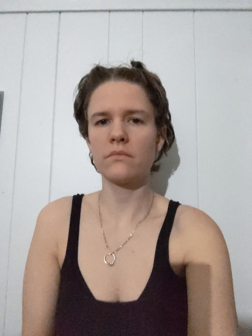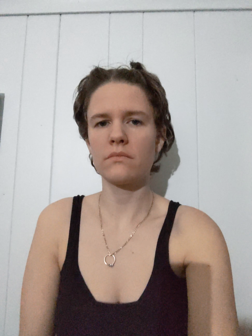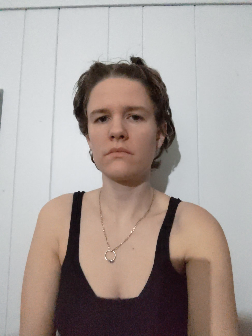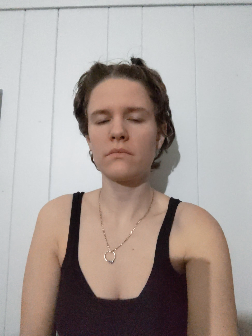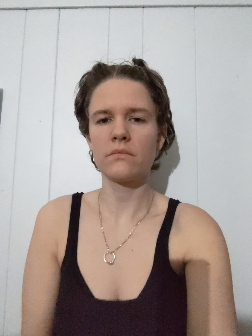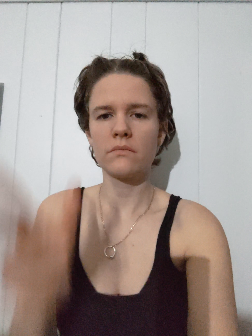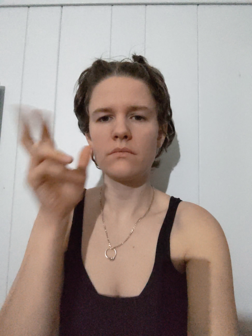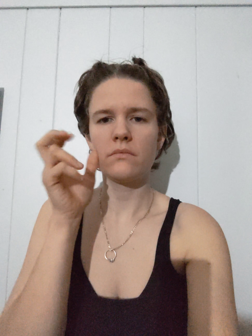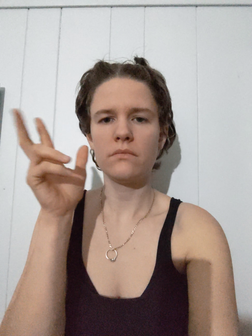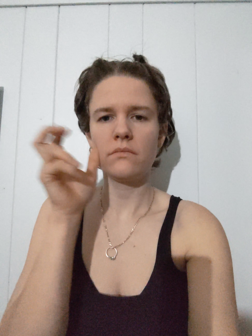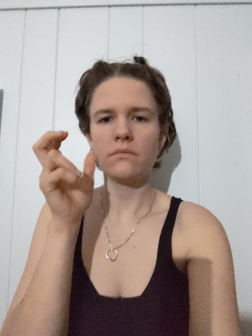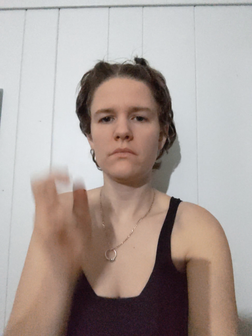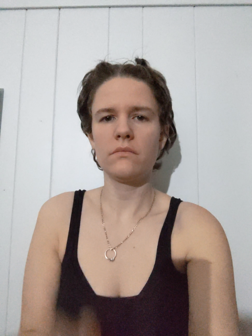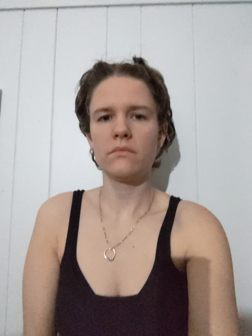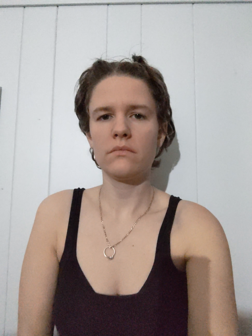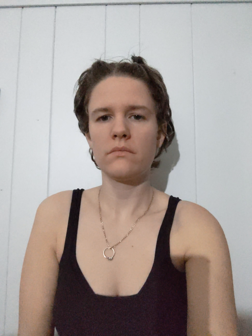hear